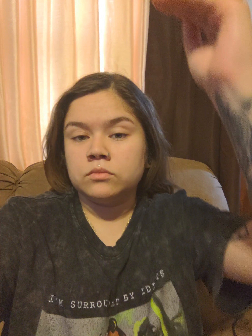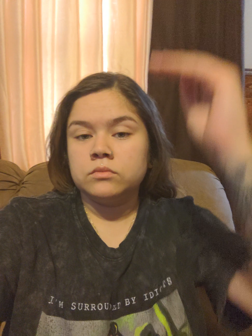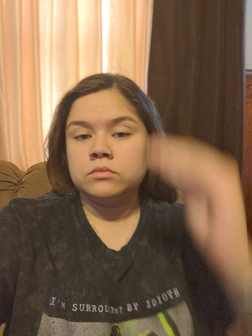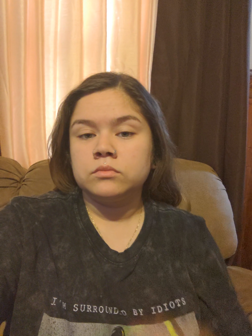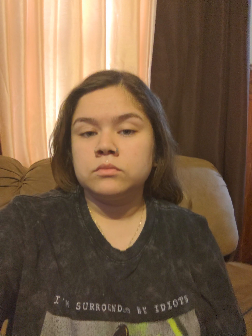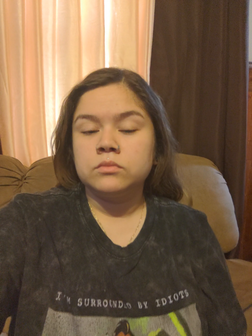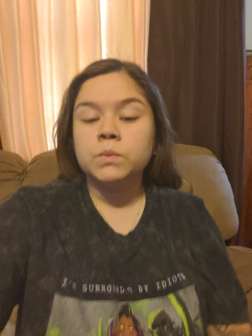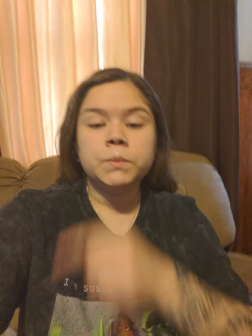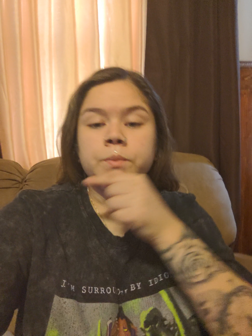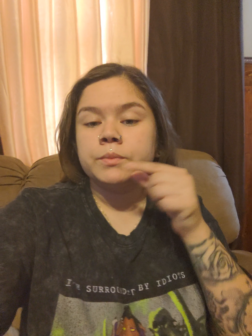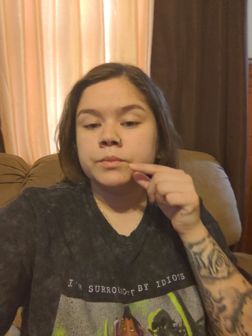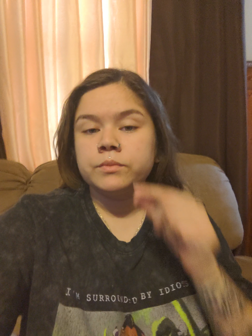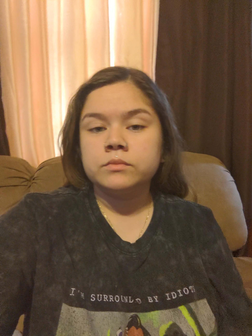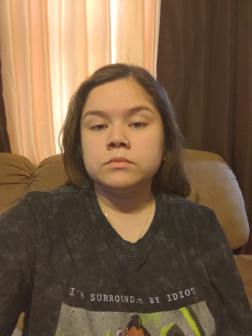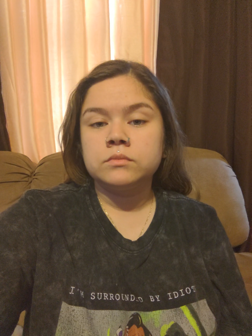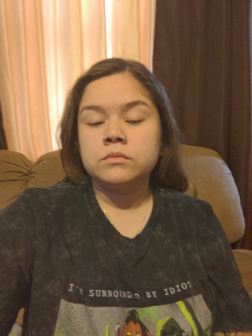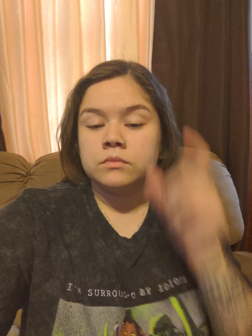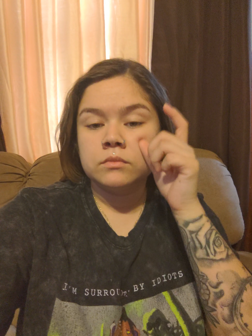glue